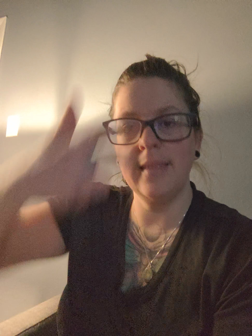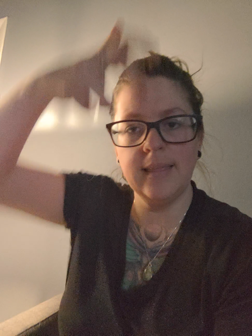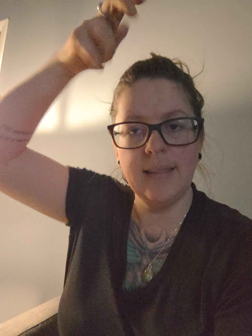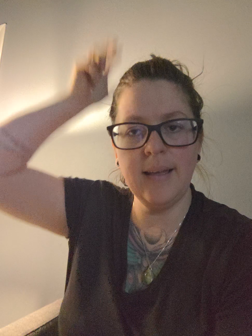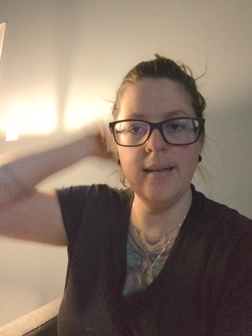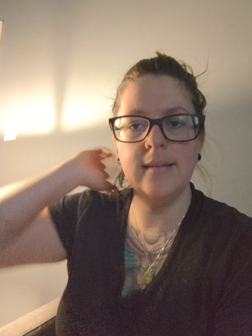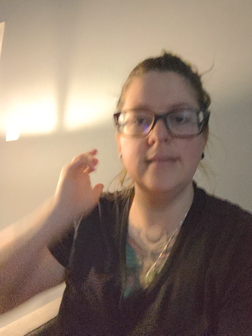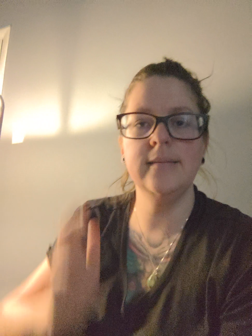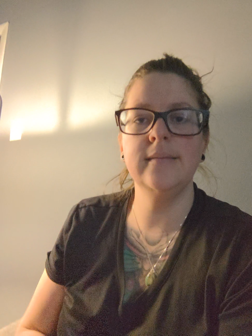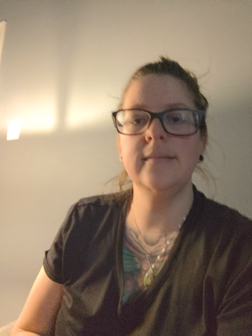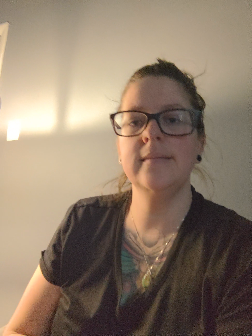lion